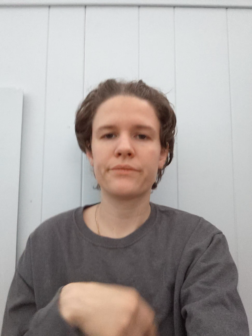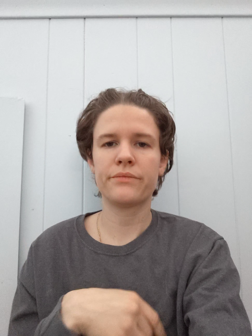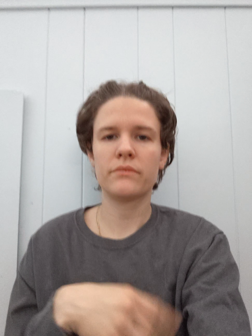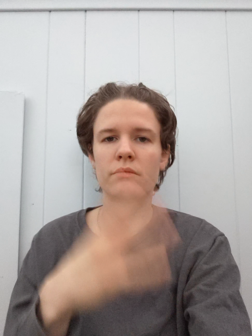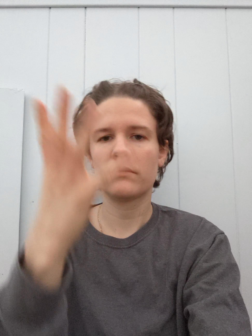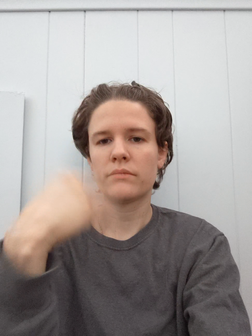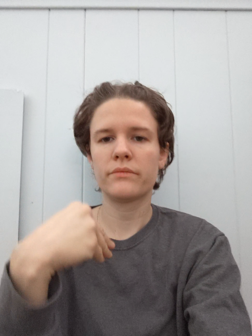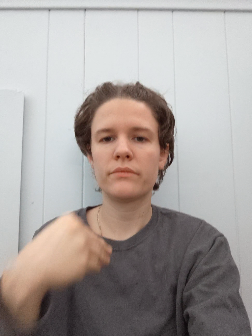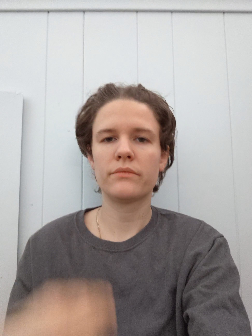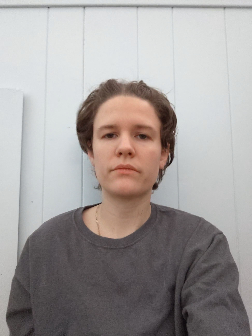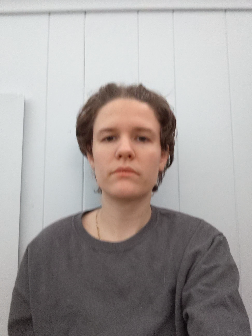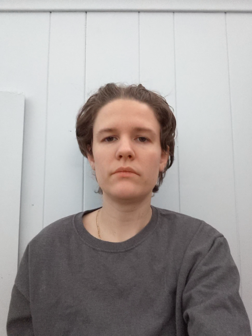nap